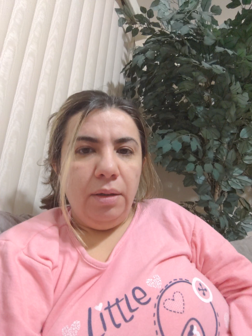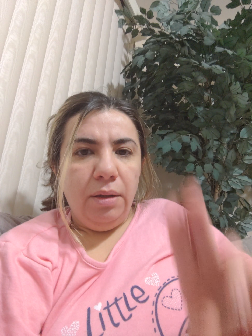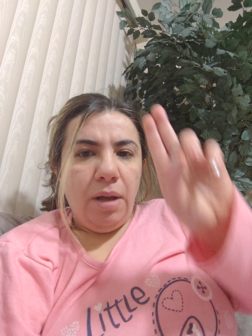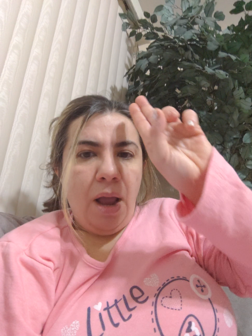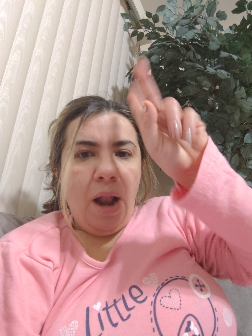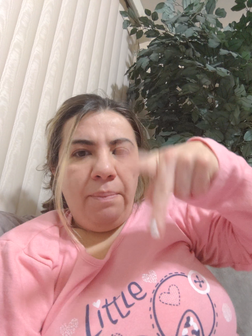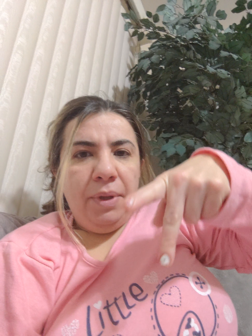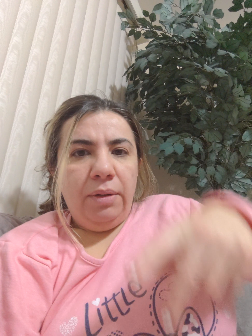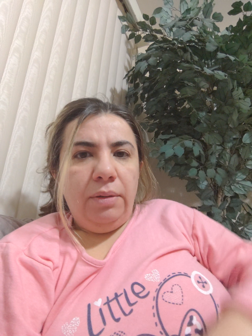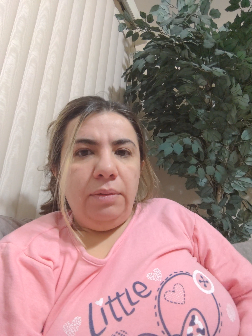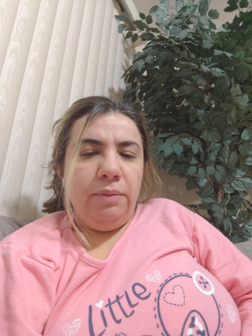up